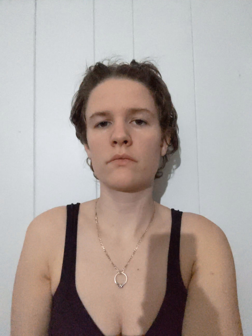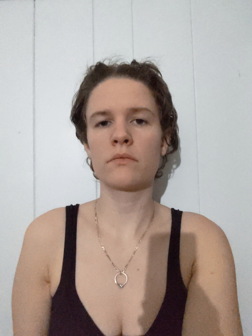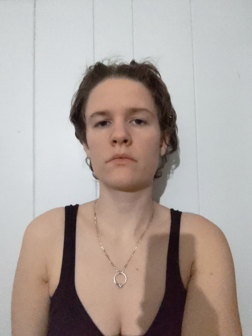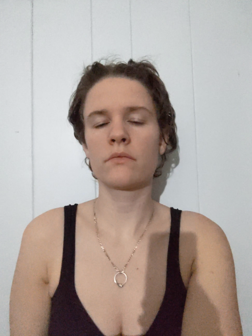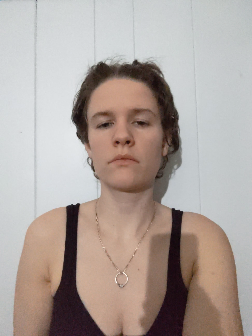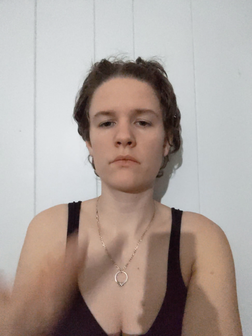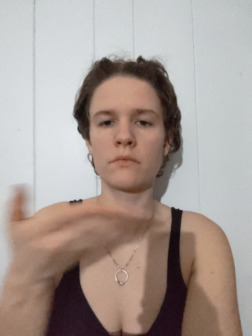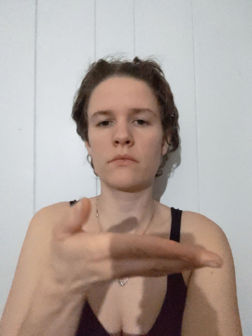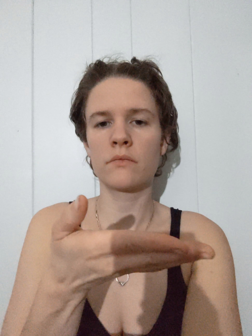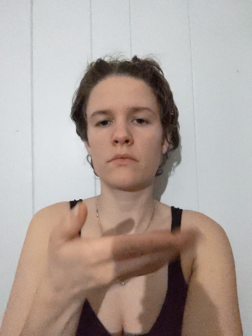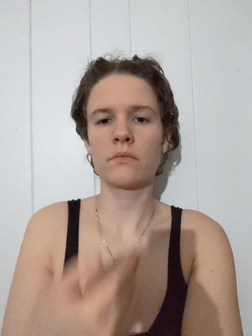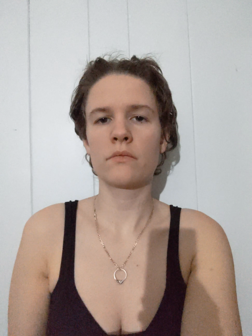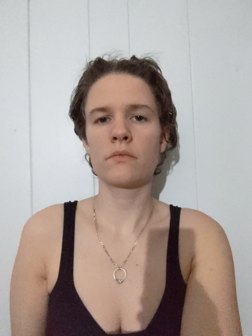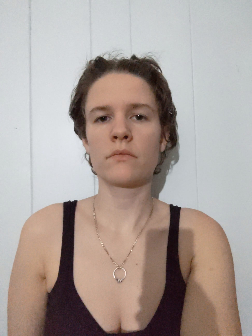there